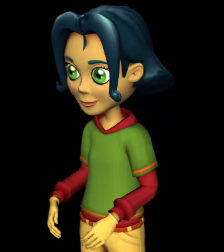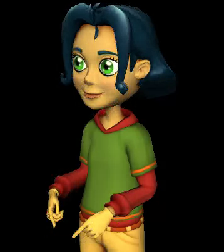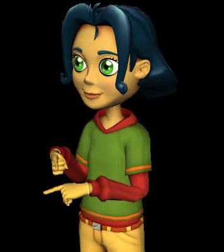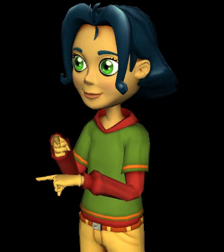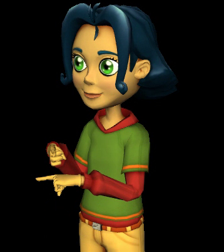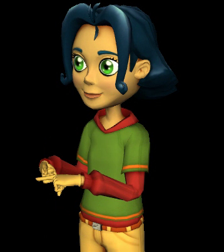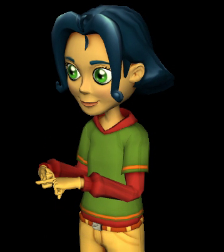نصف